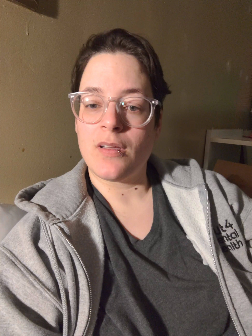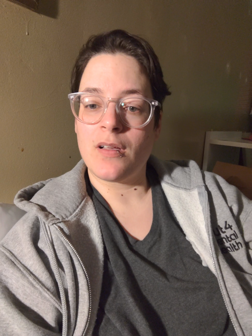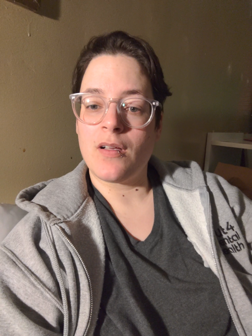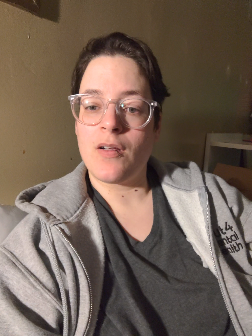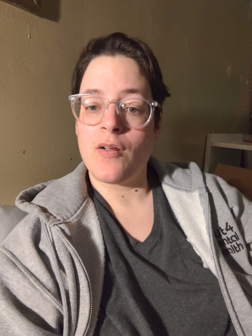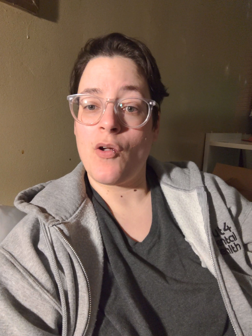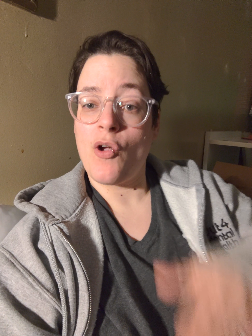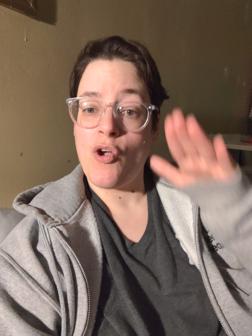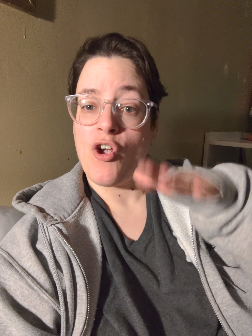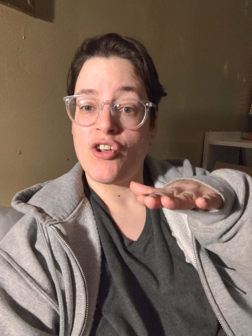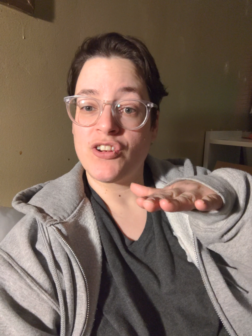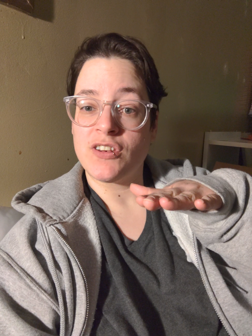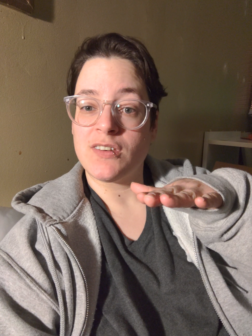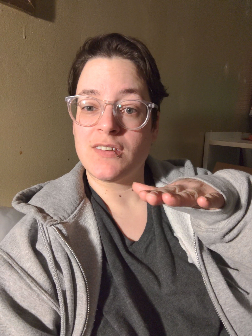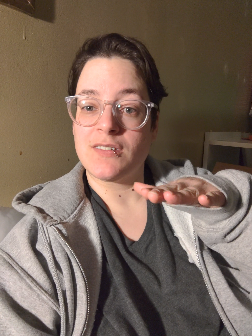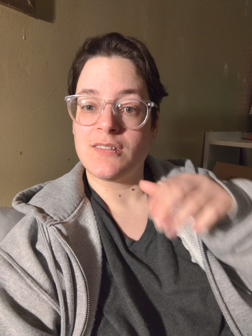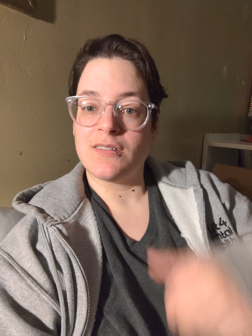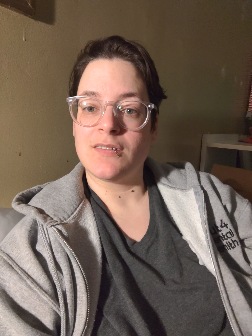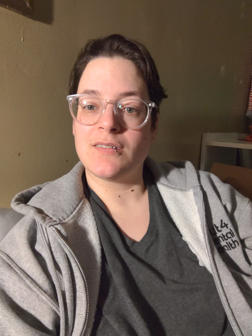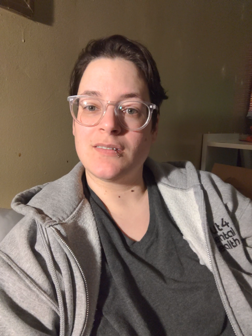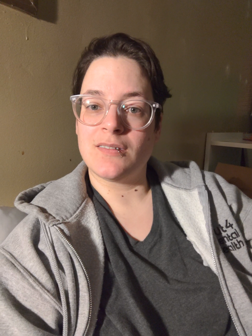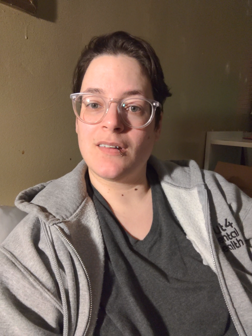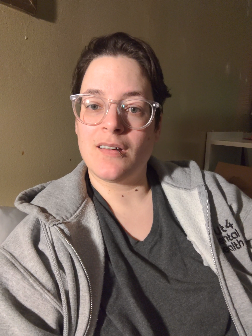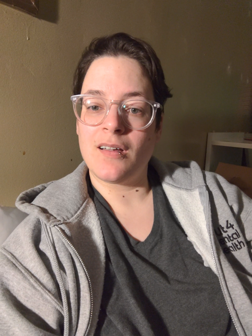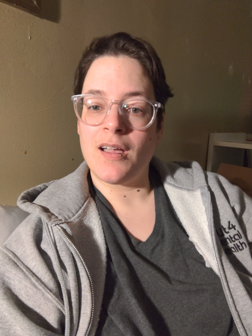on